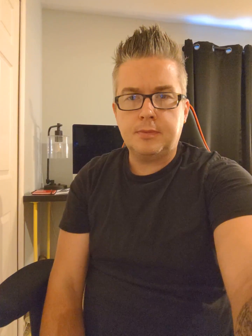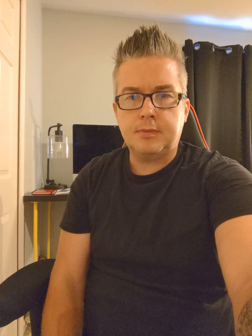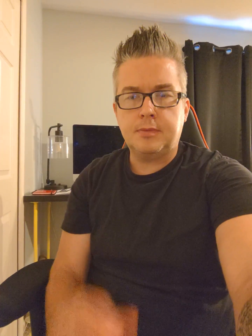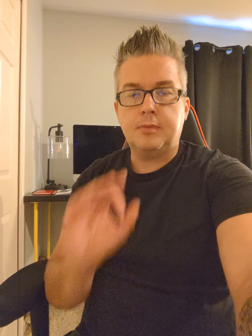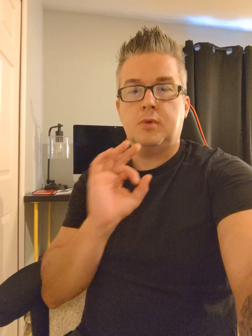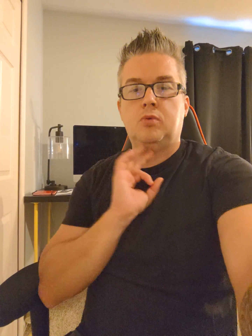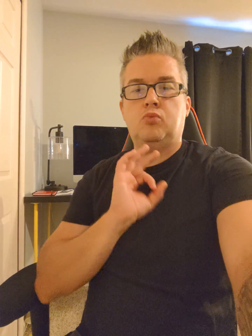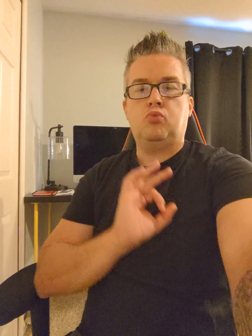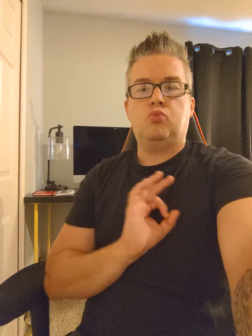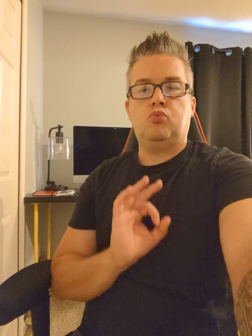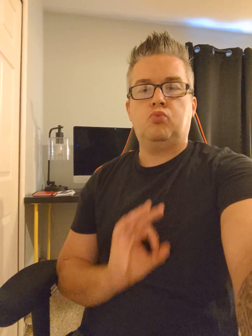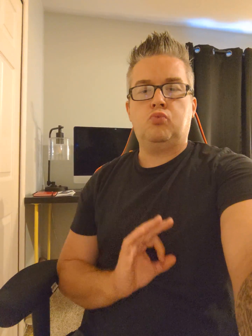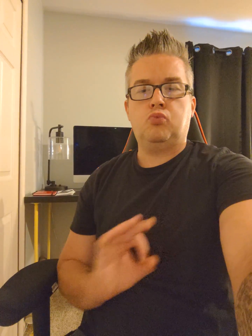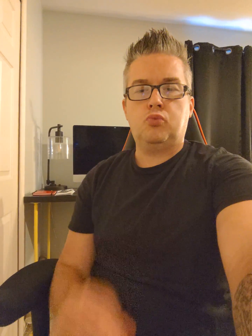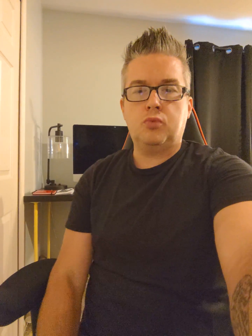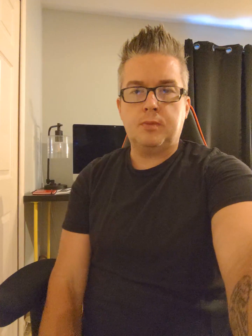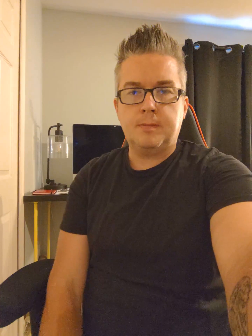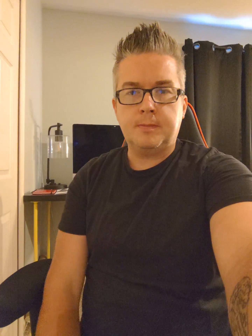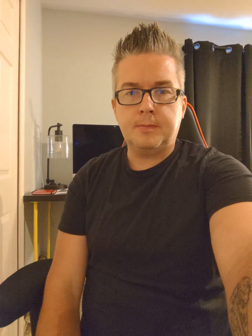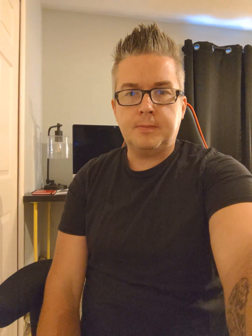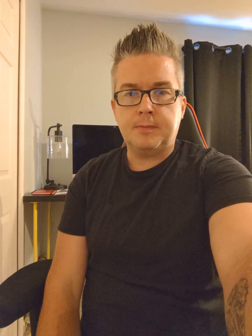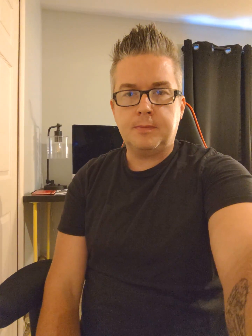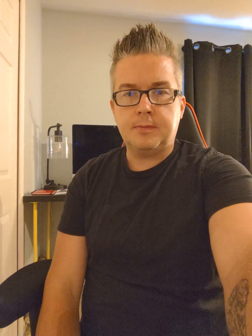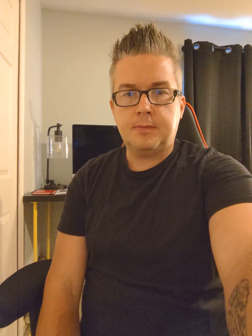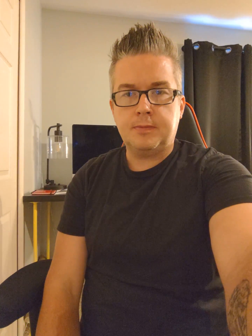button